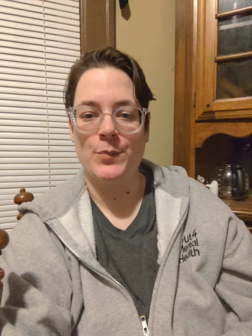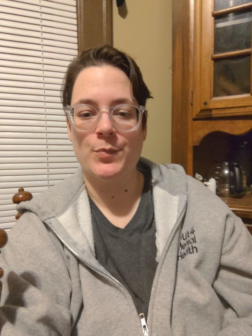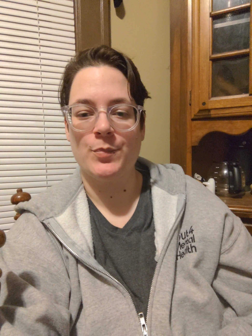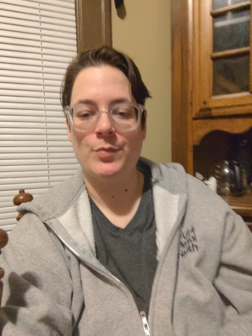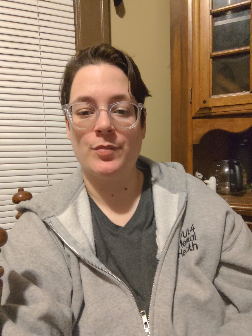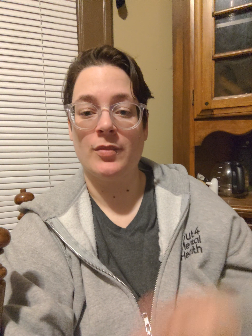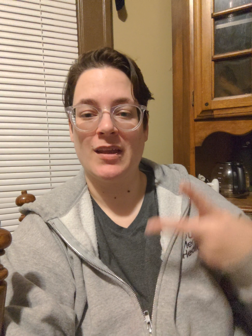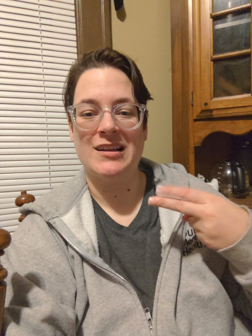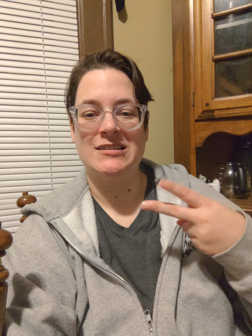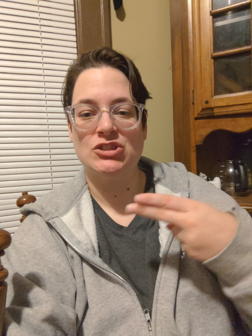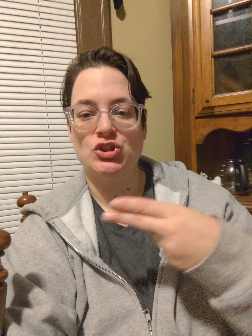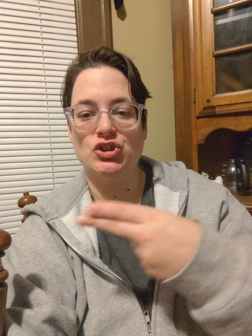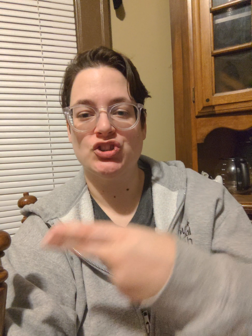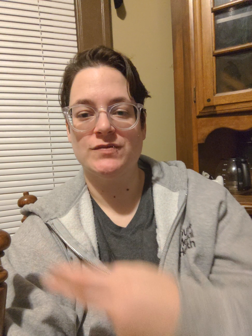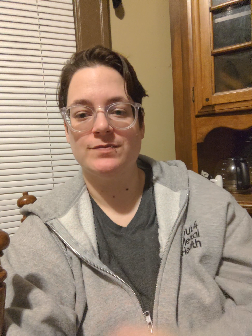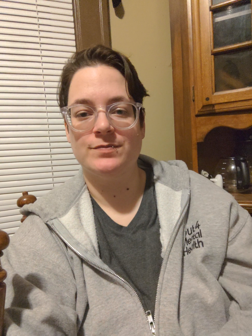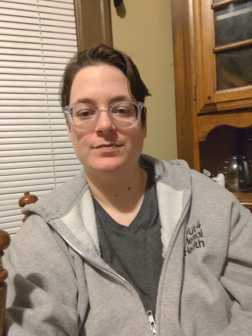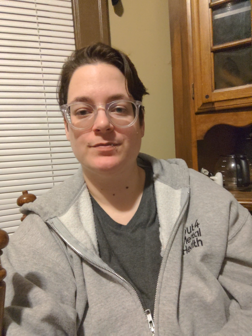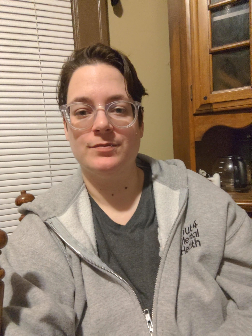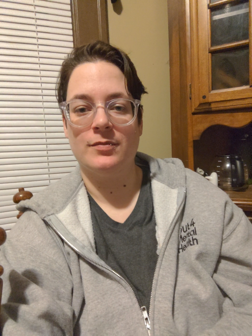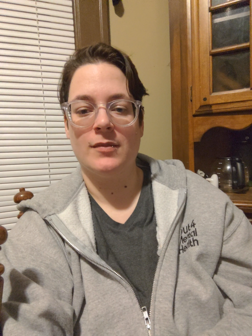scissors